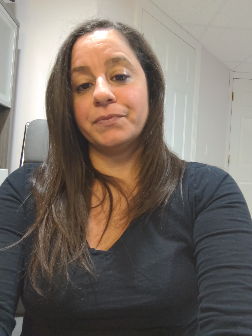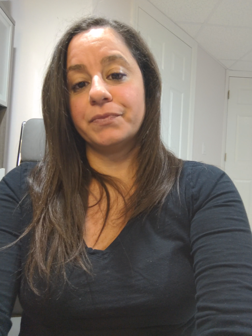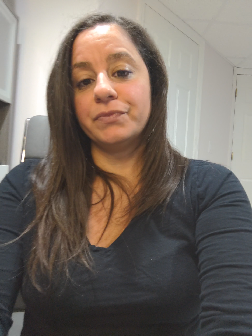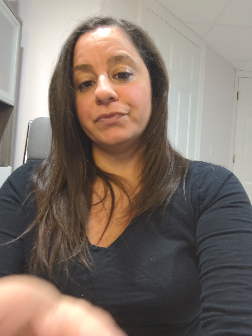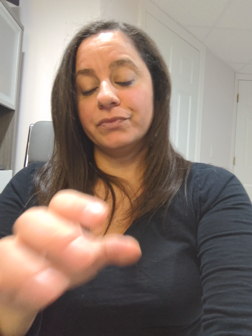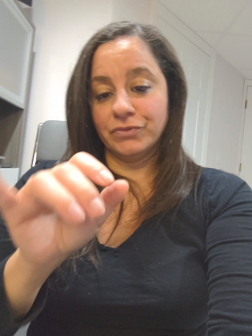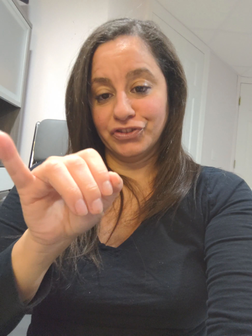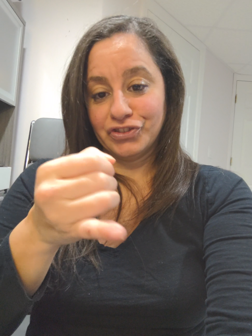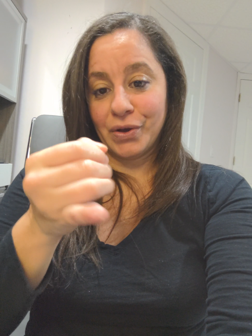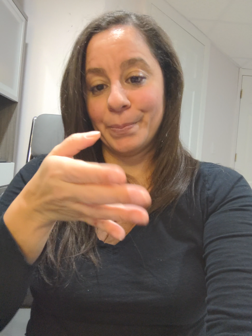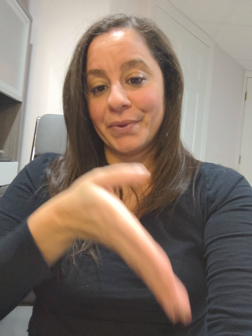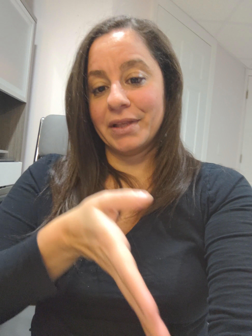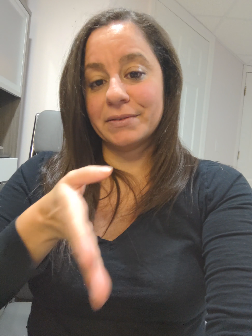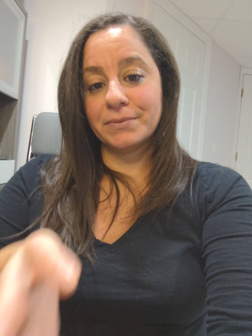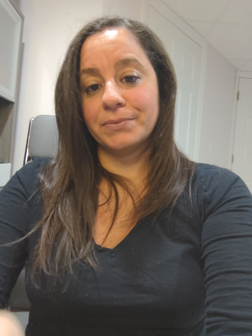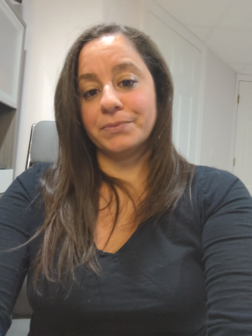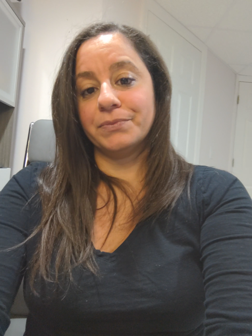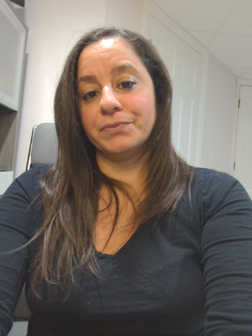jeans